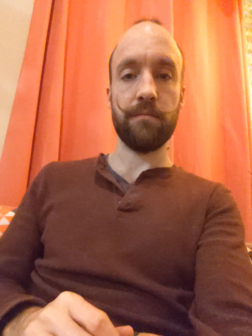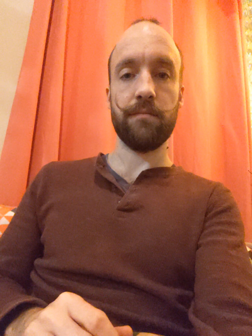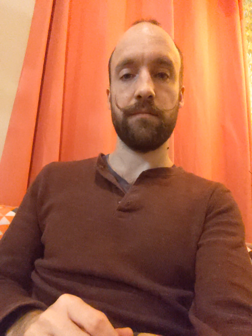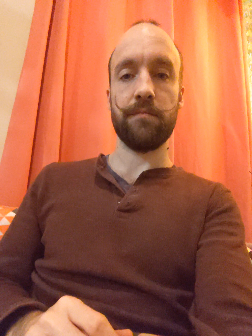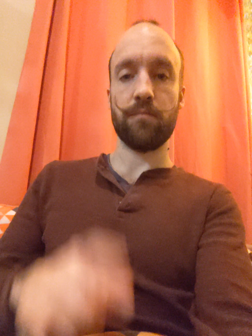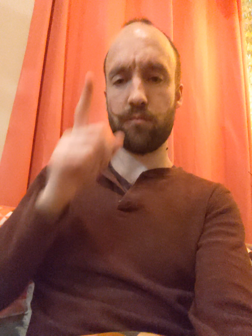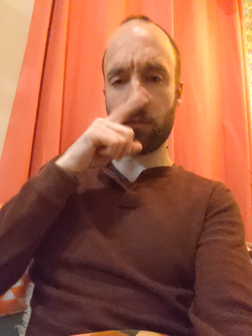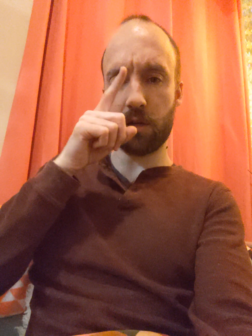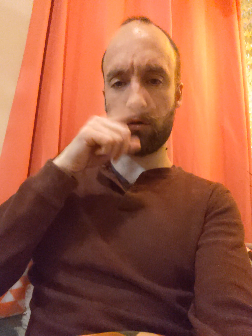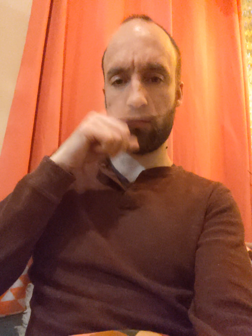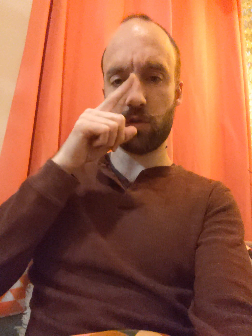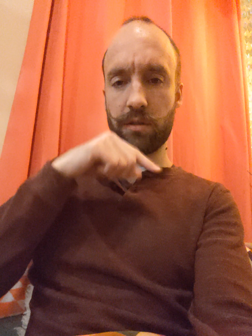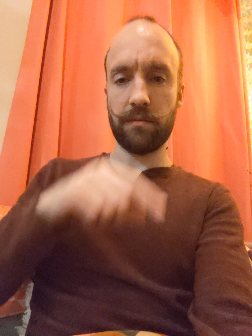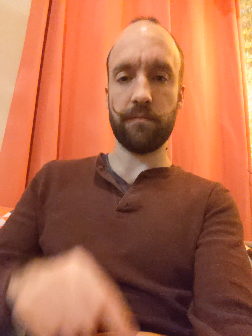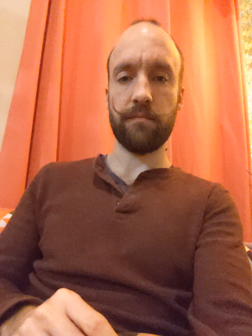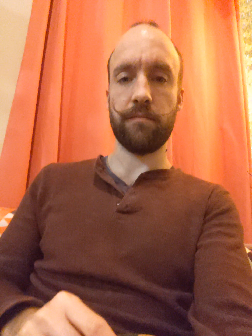mouse